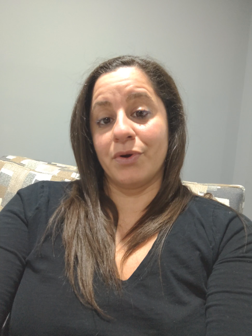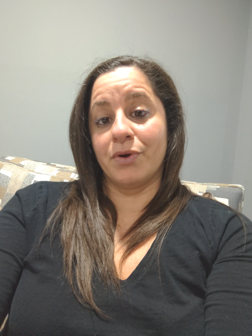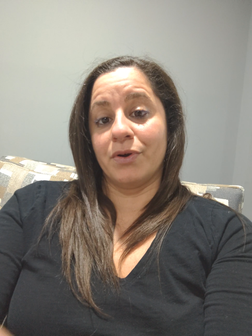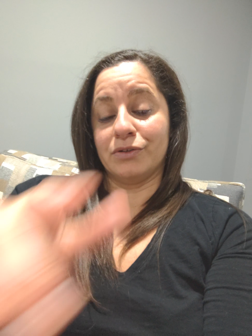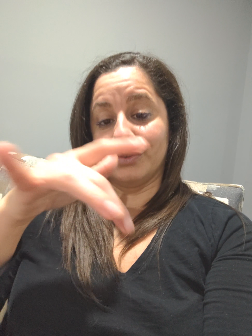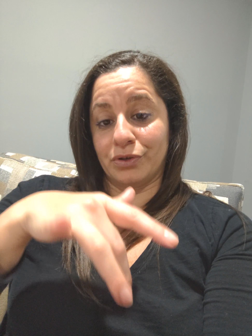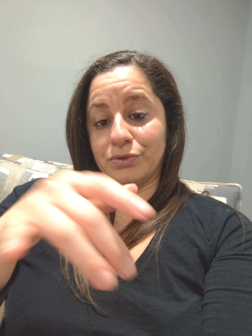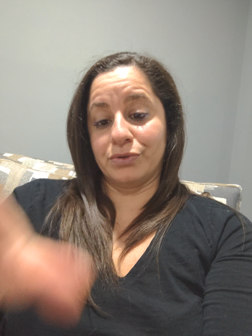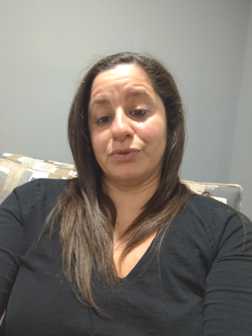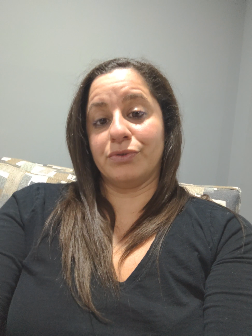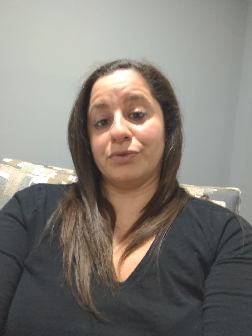touch